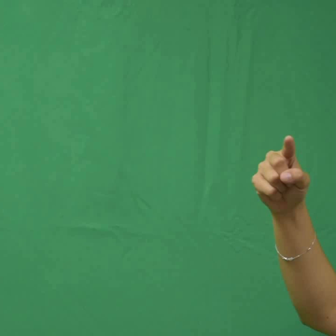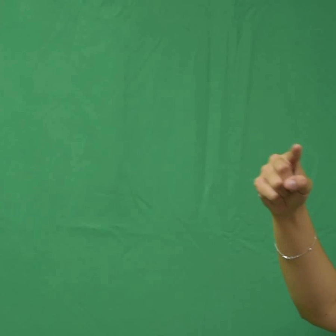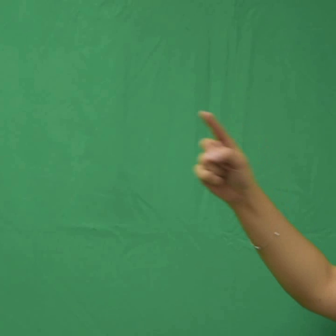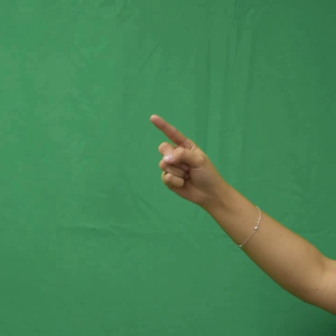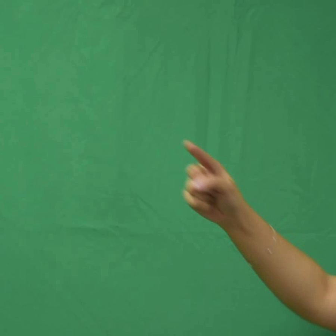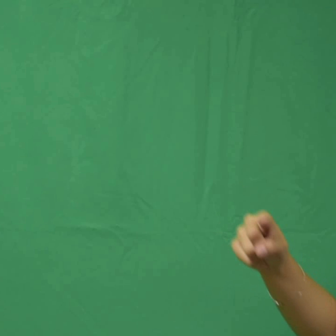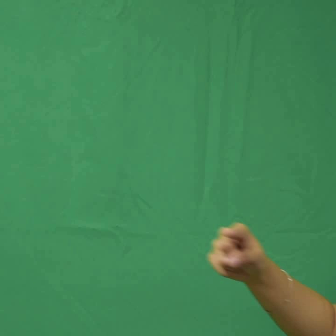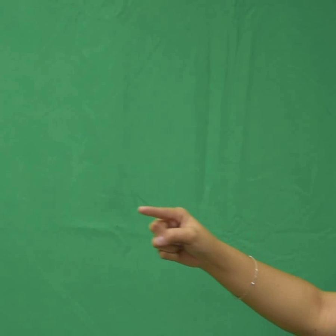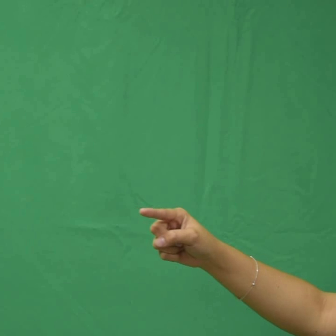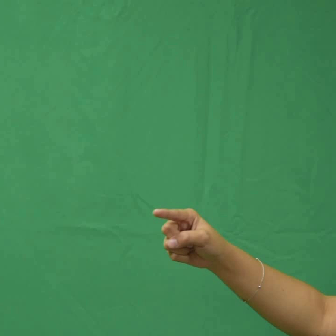Z